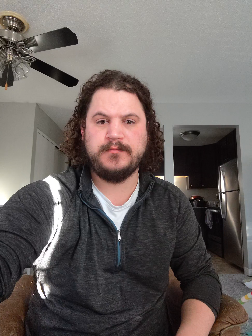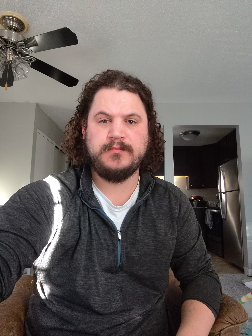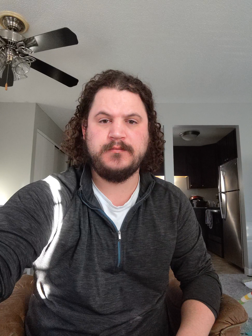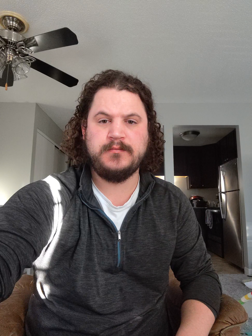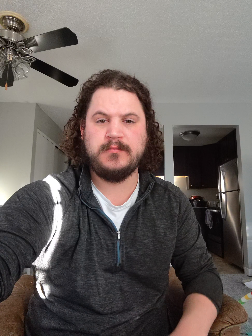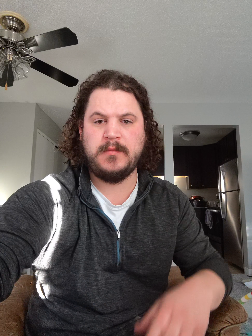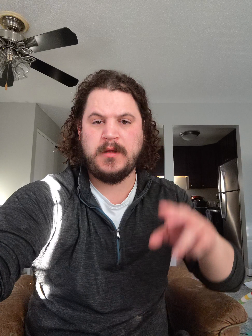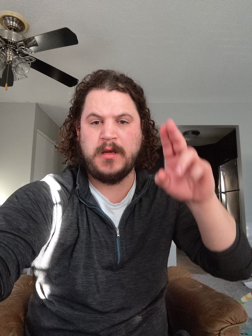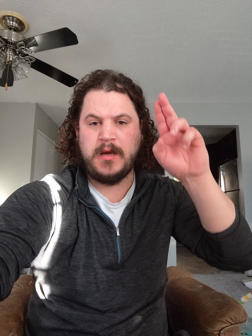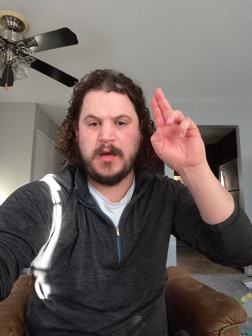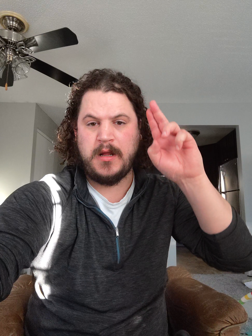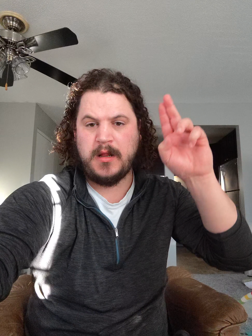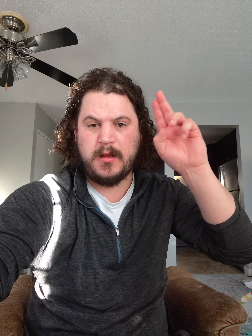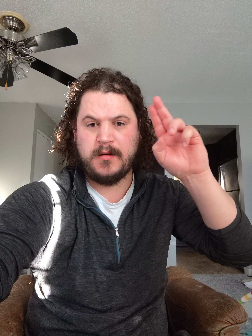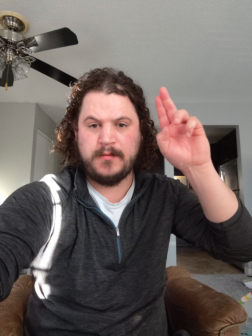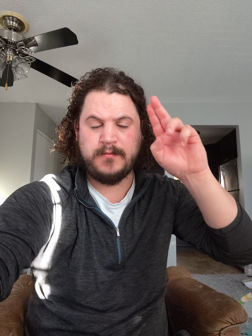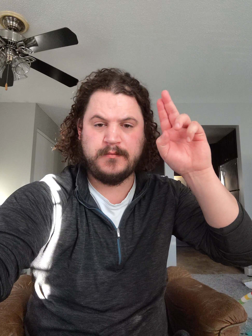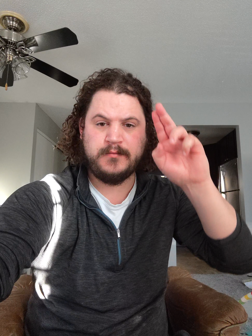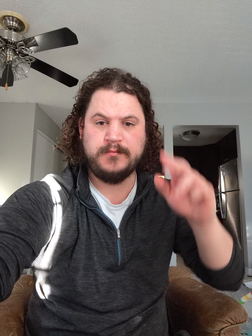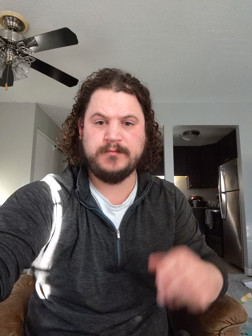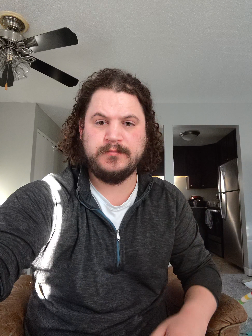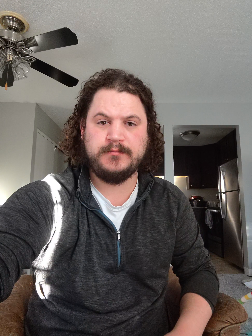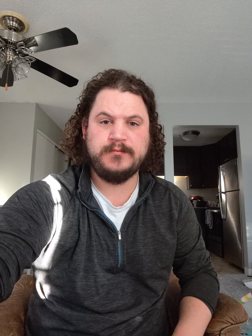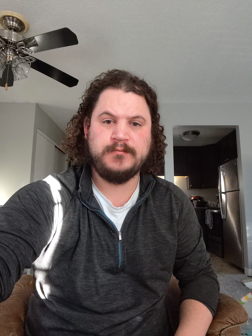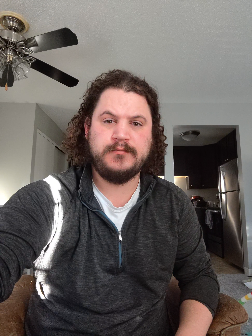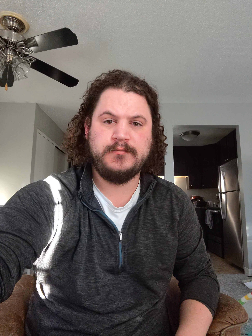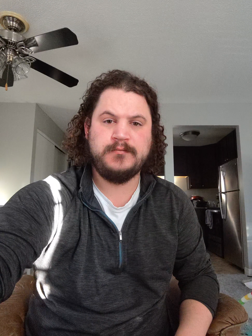uncle